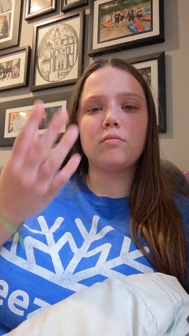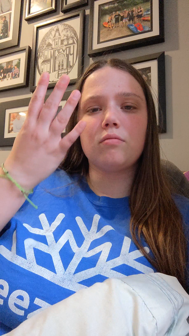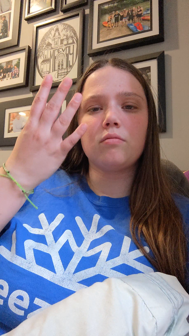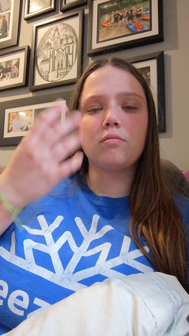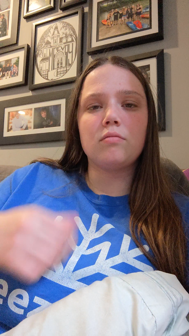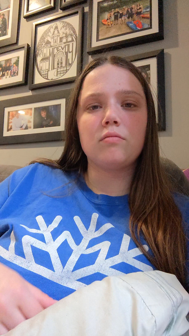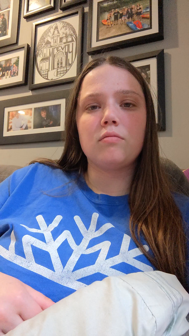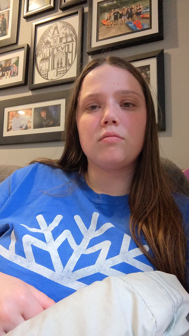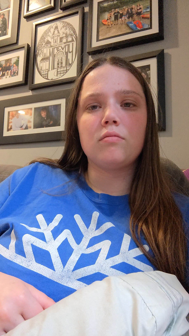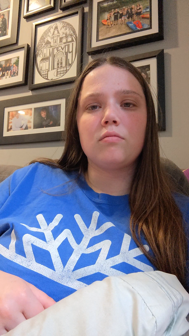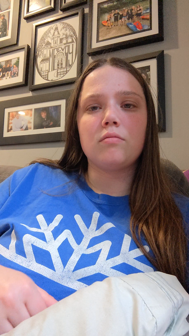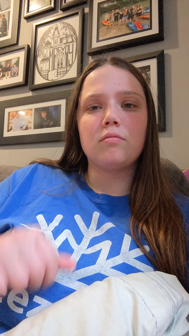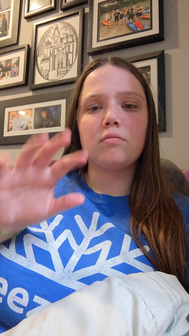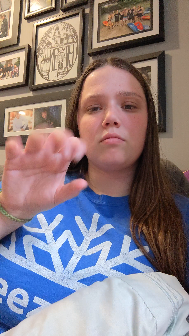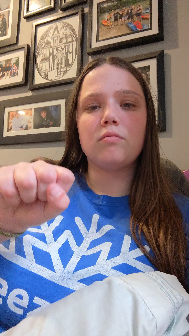catch